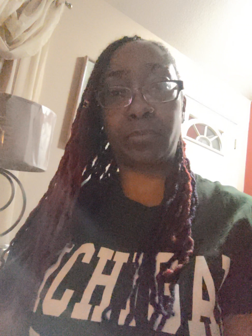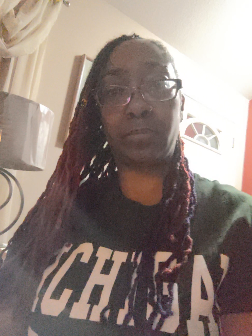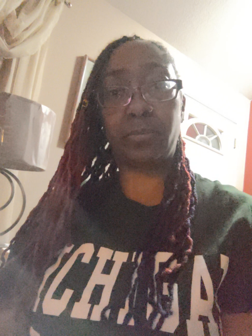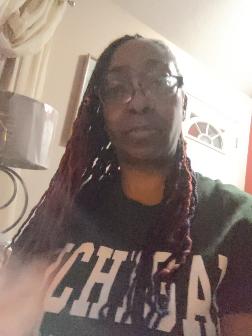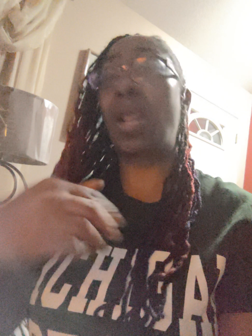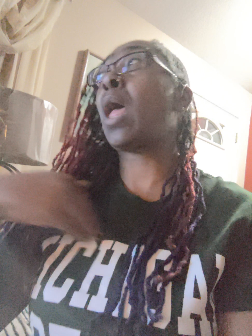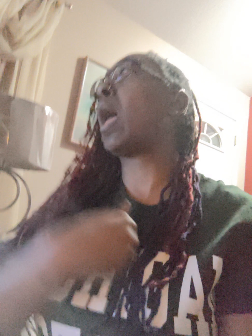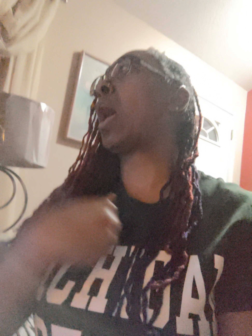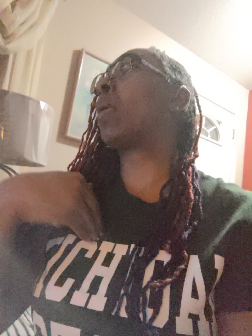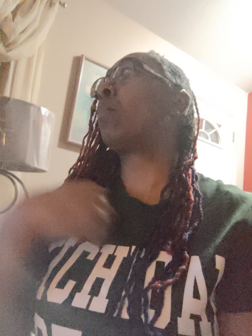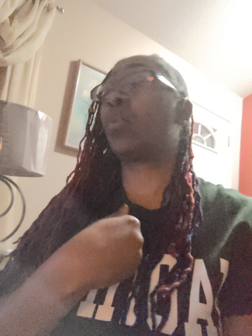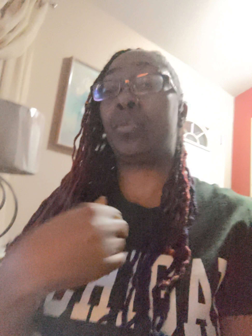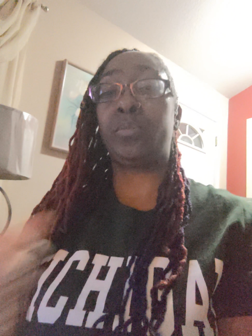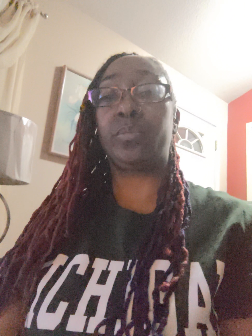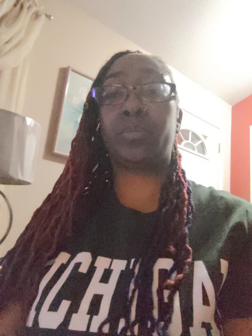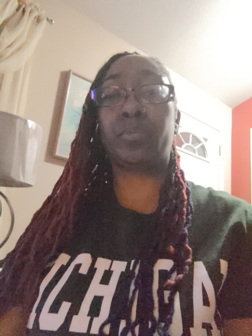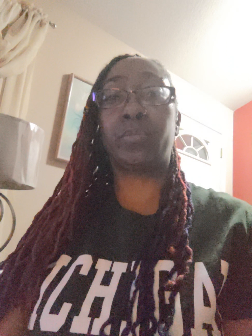animal